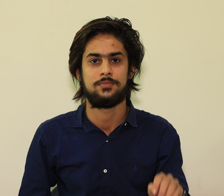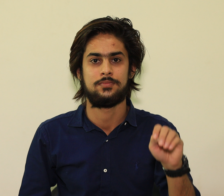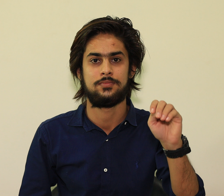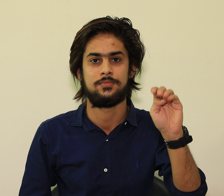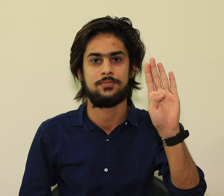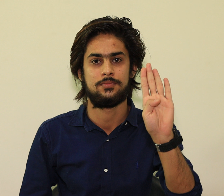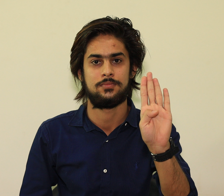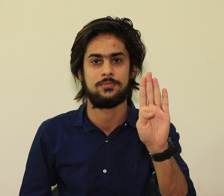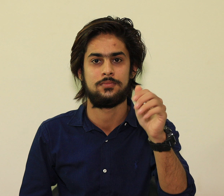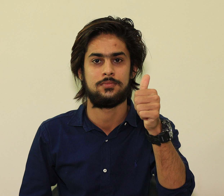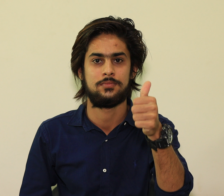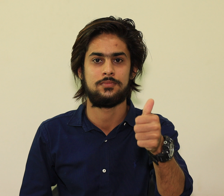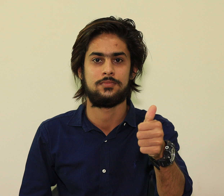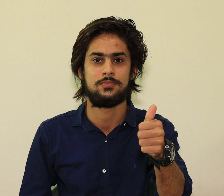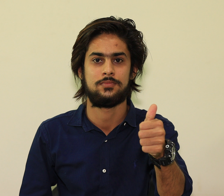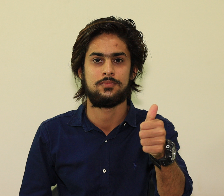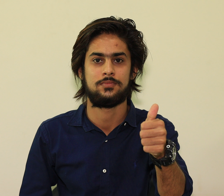best